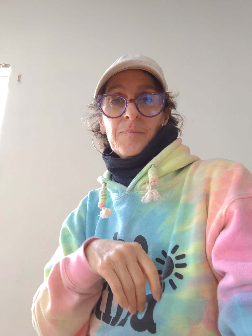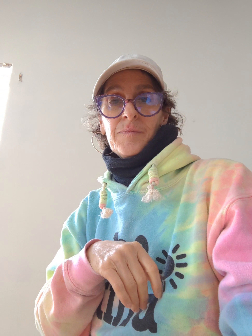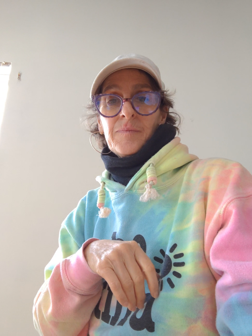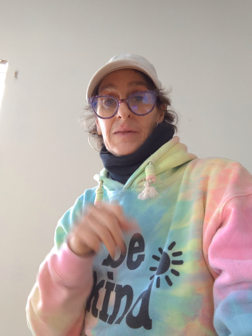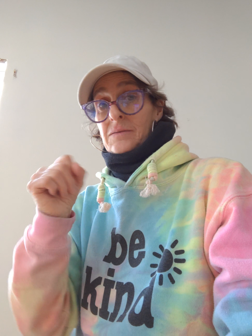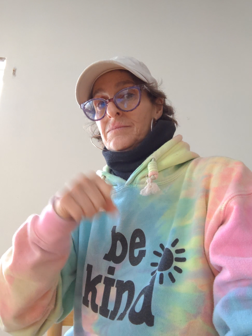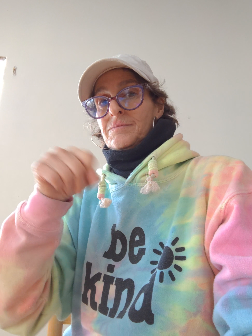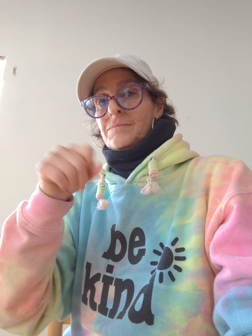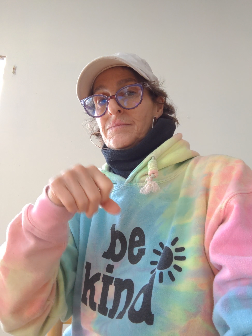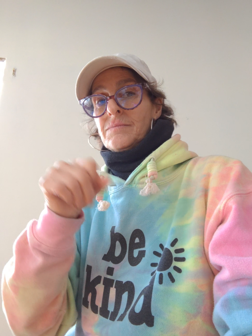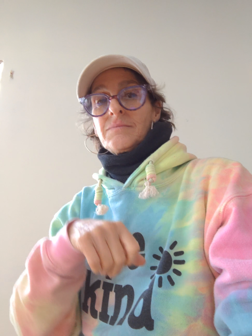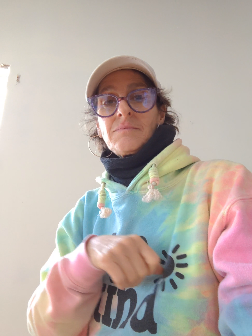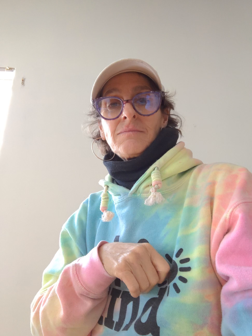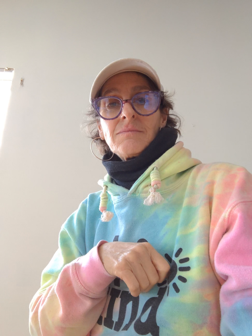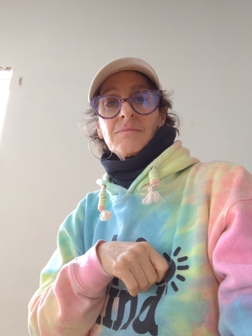yes